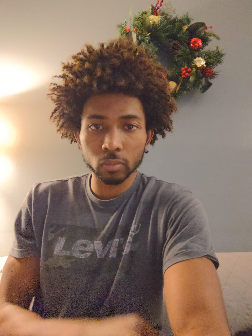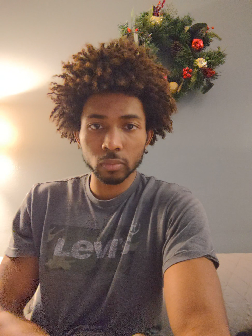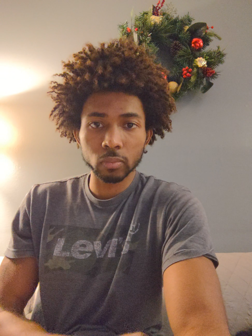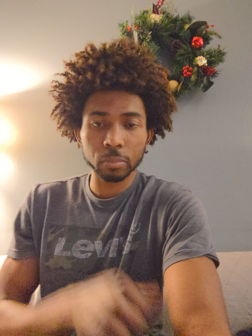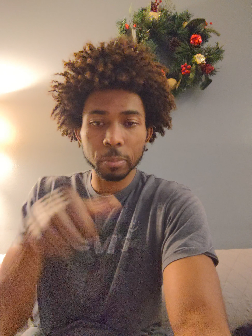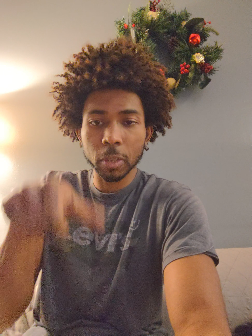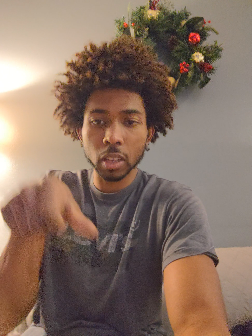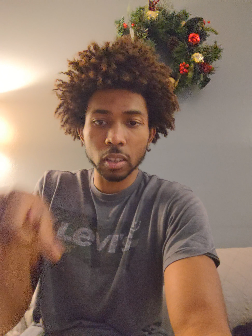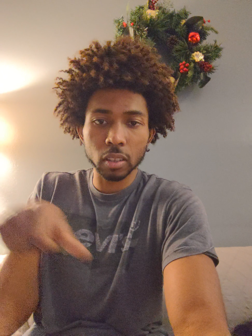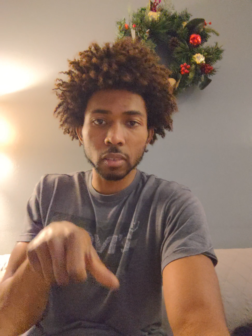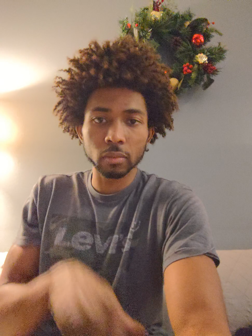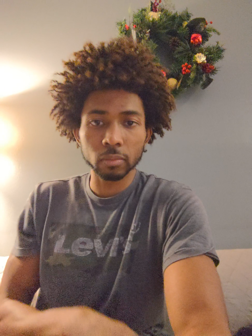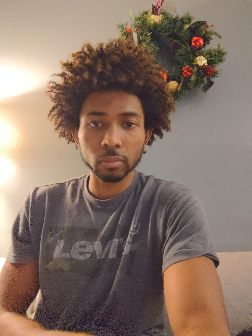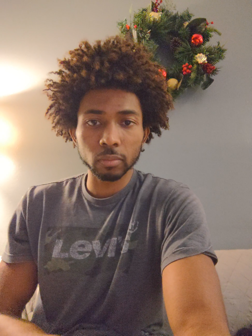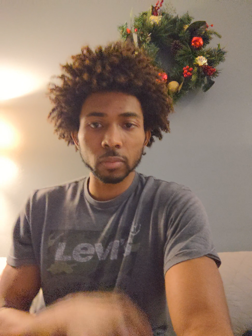puzzle